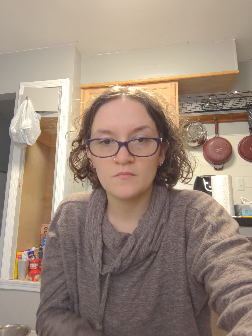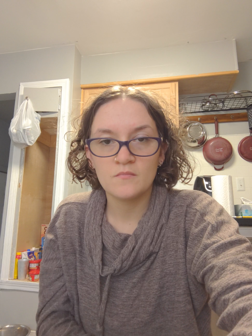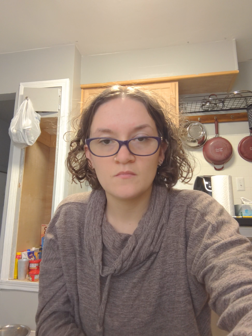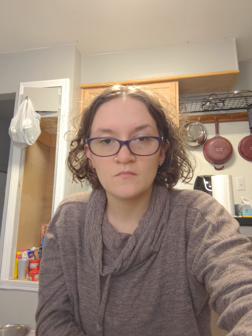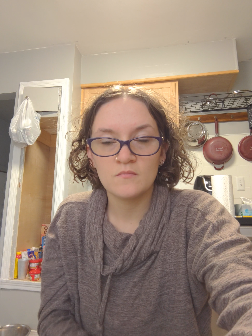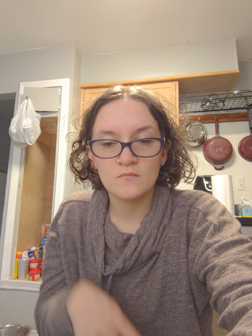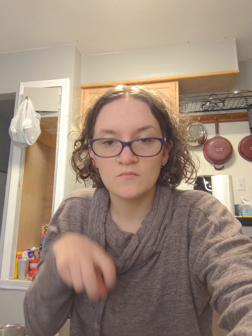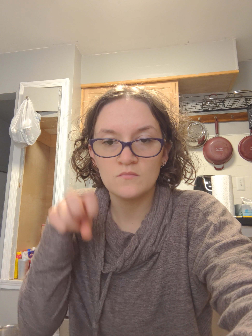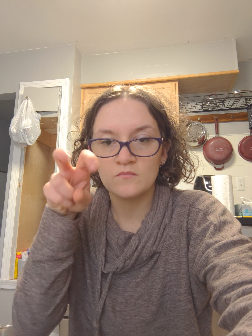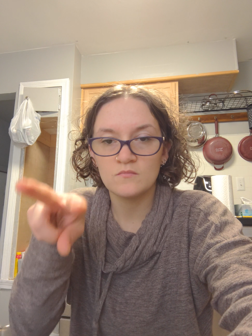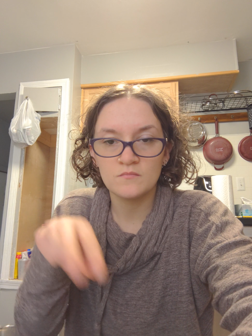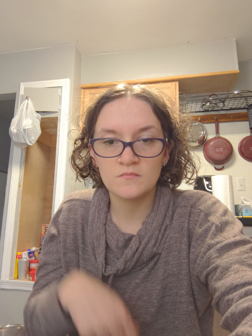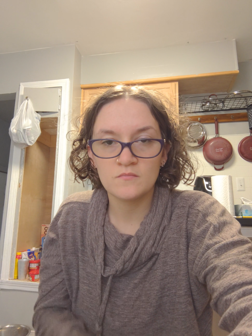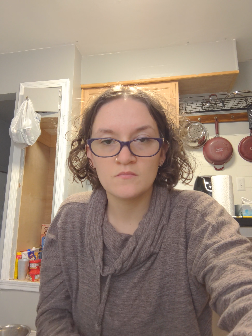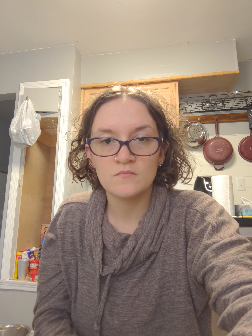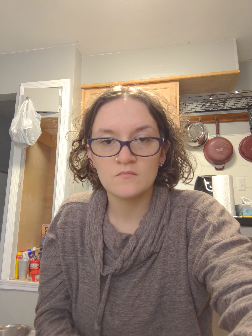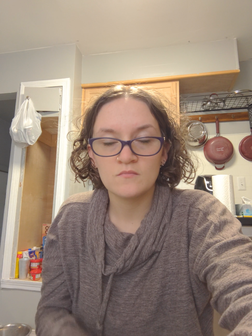jump